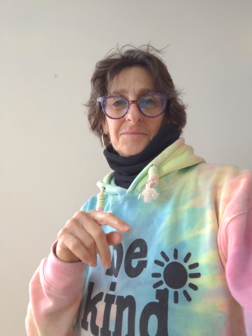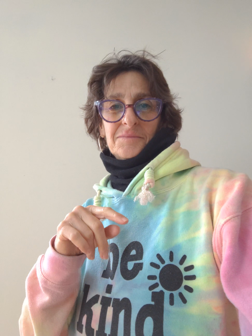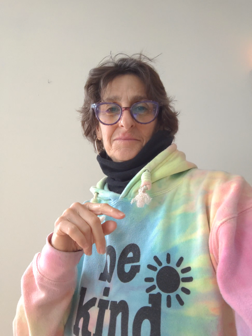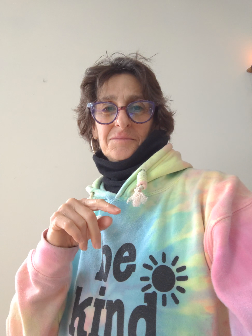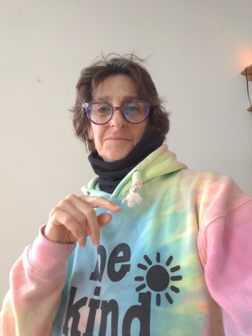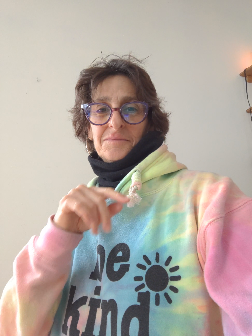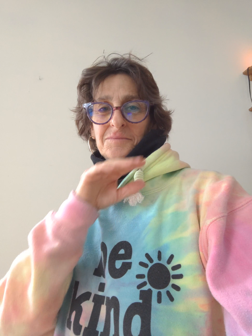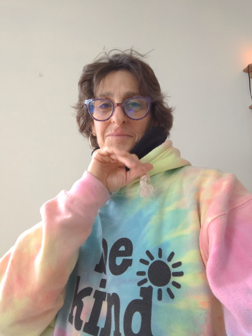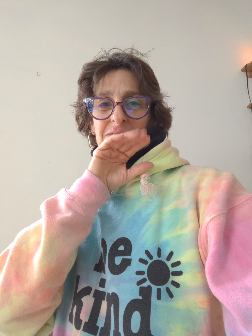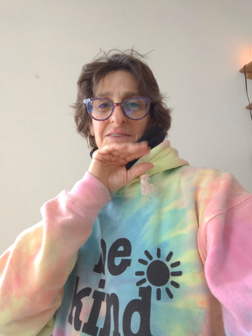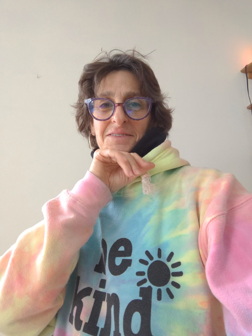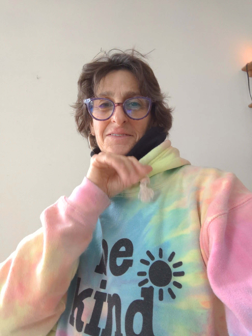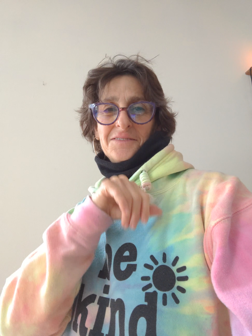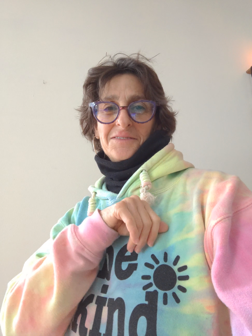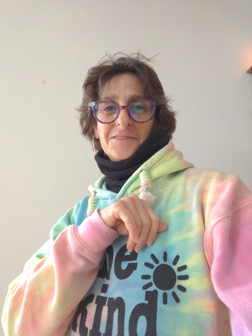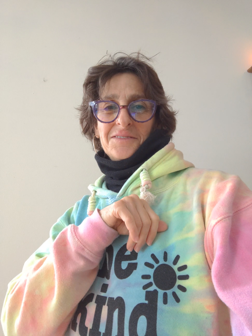pig